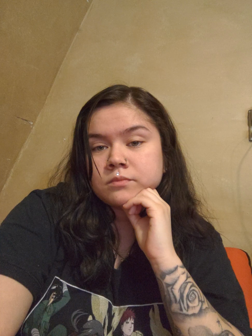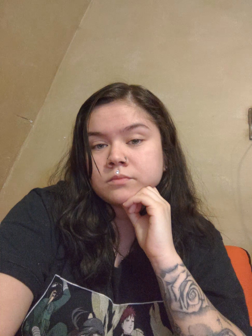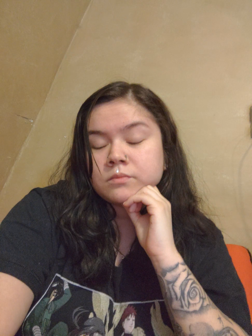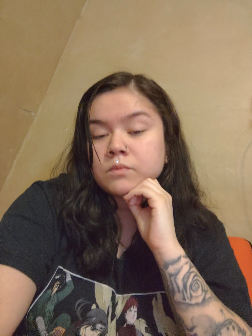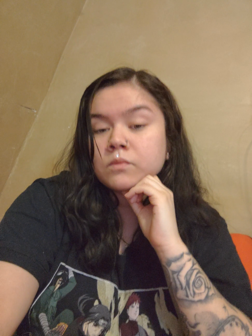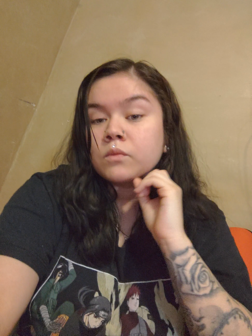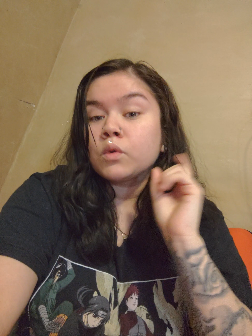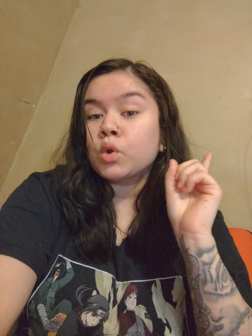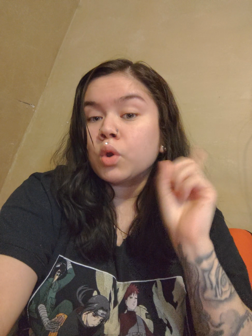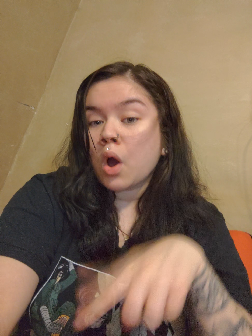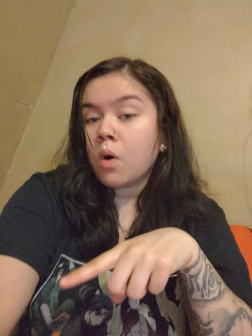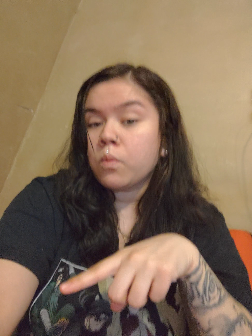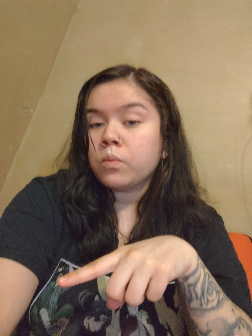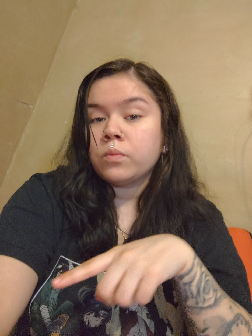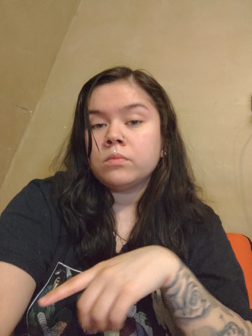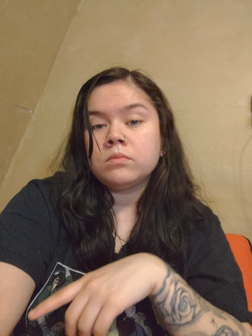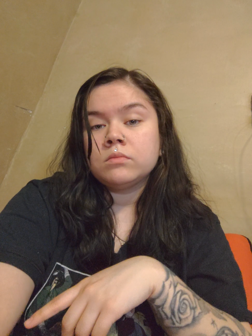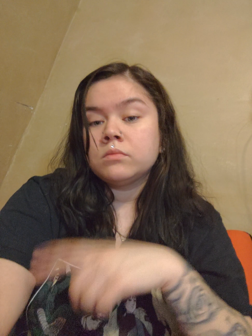go